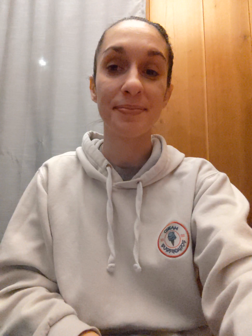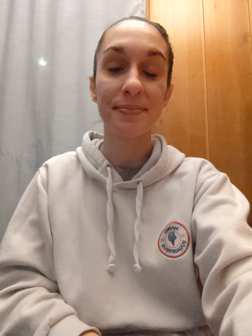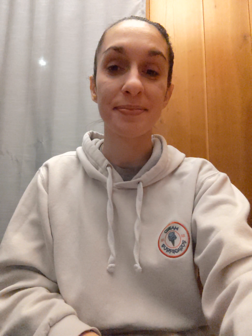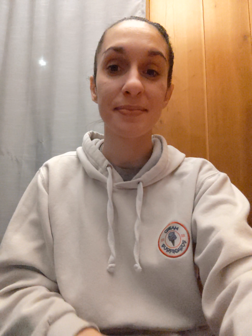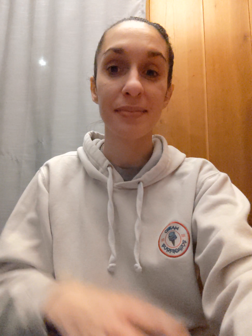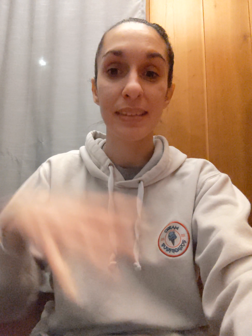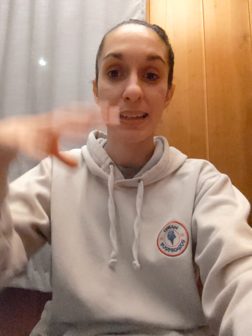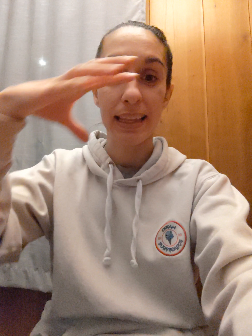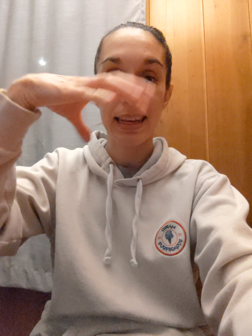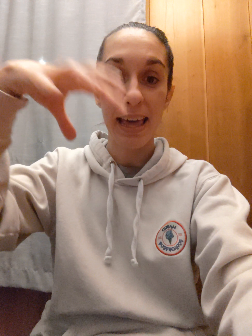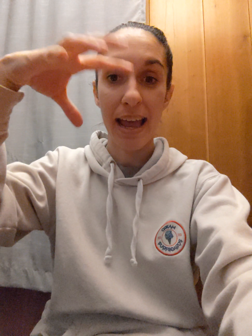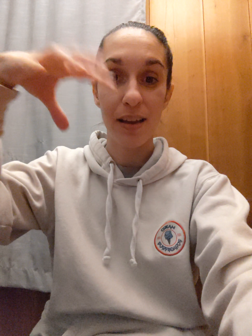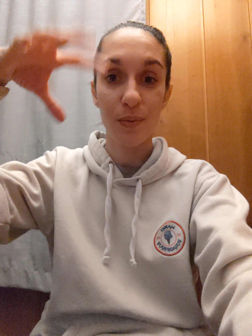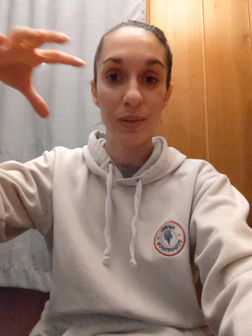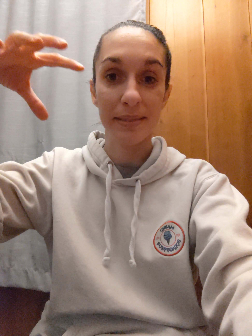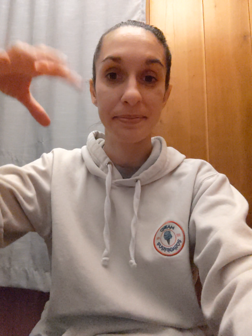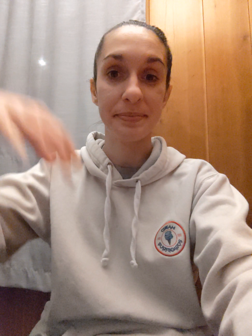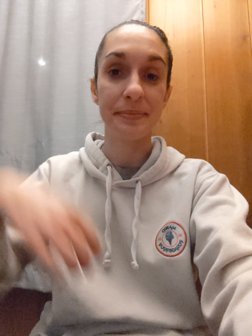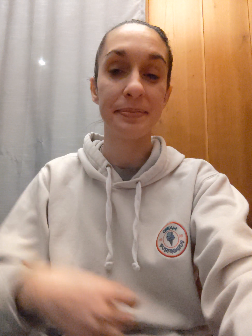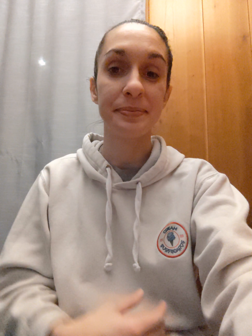cloud